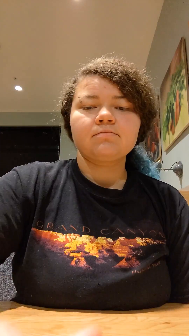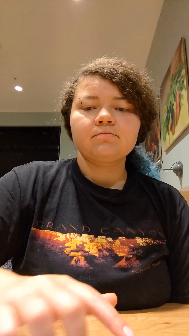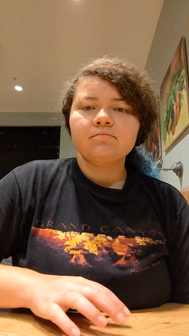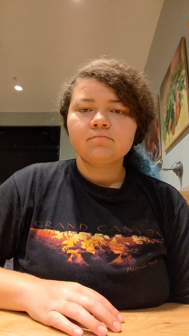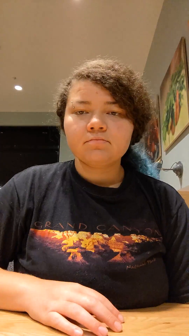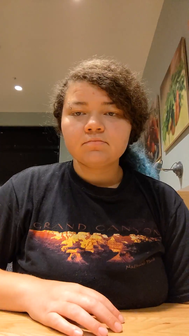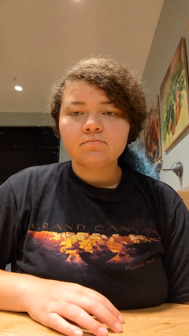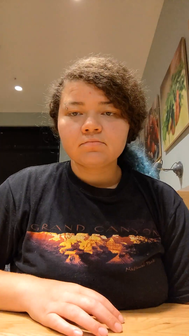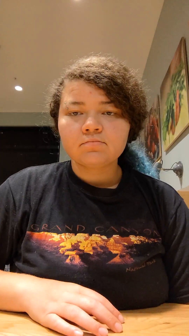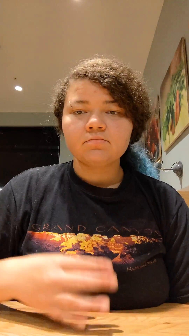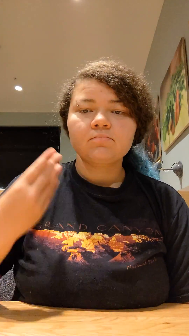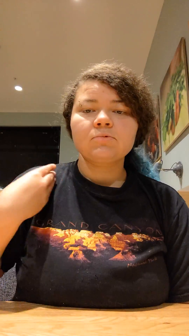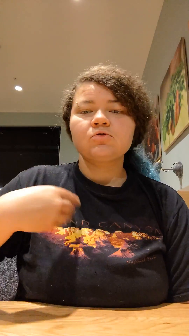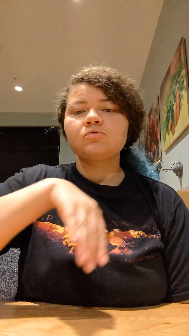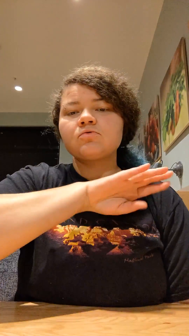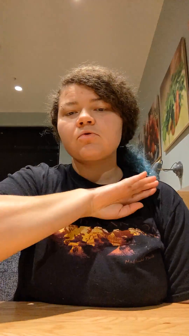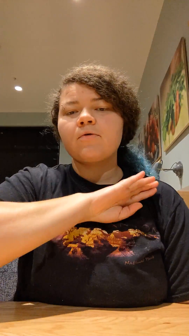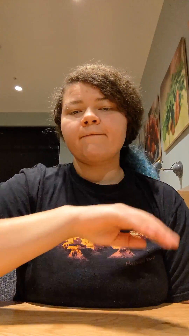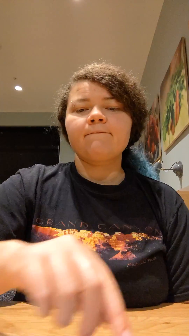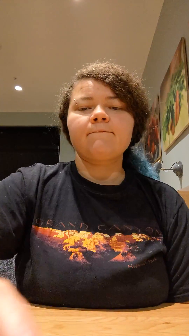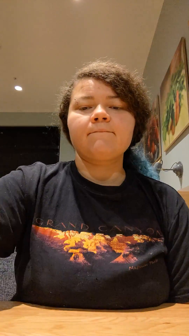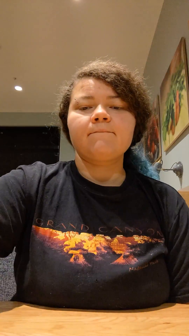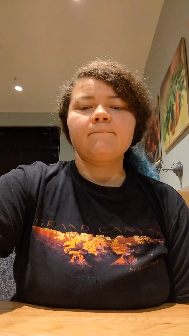scarf